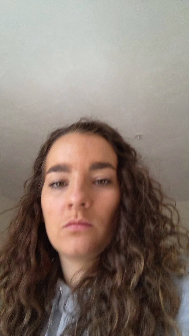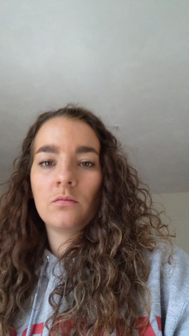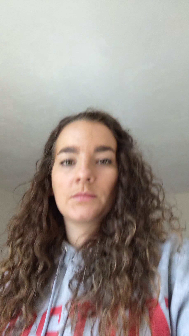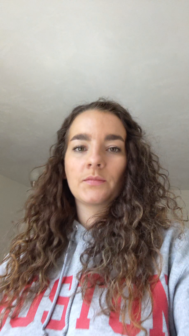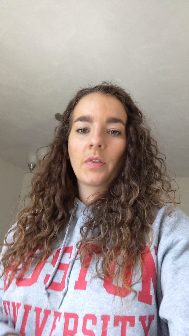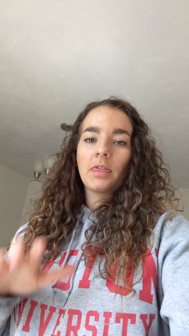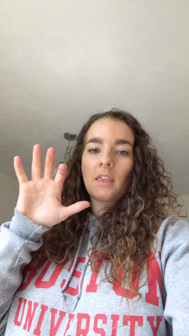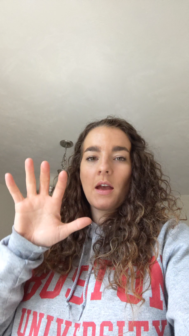climb